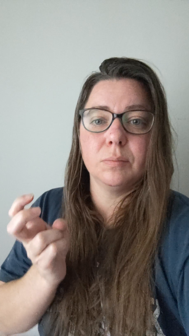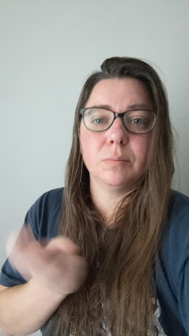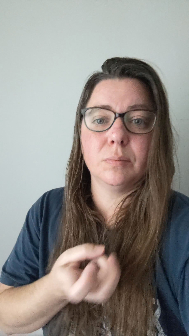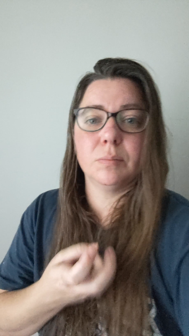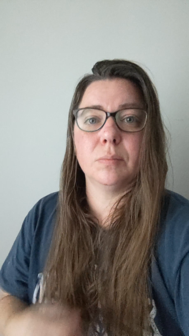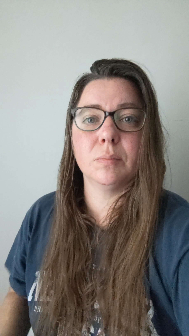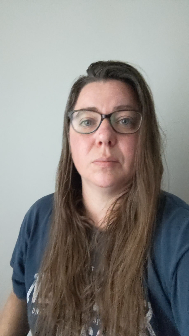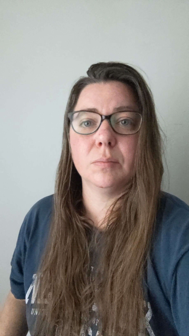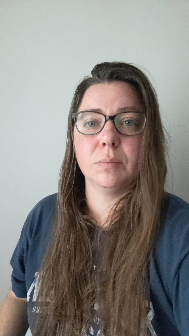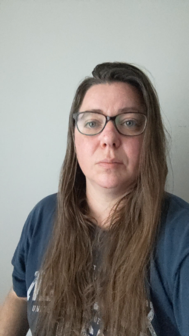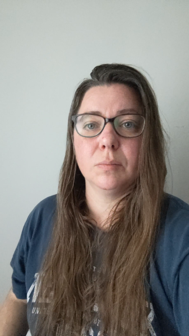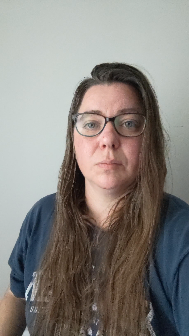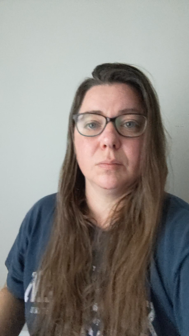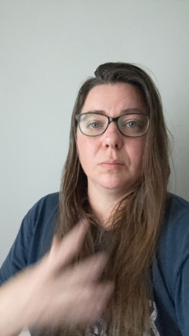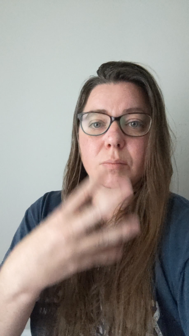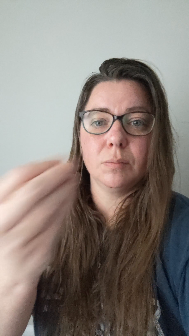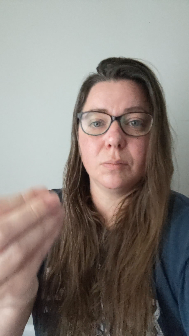got to